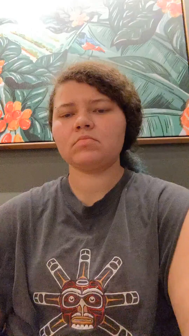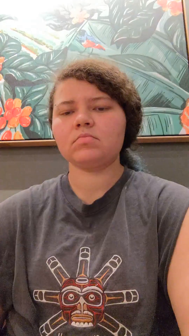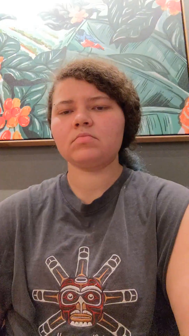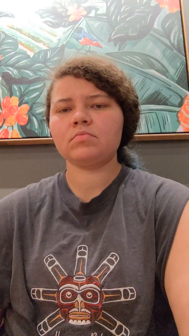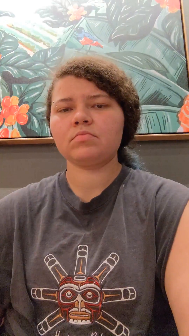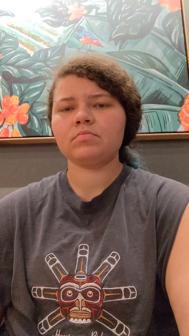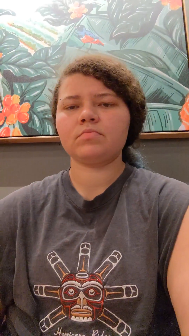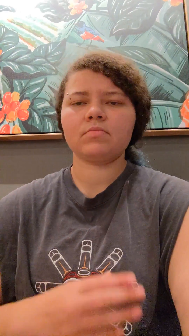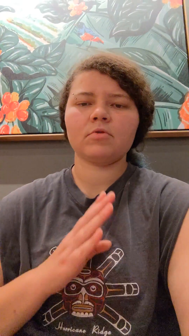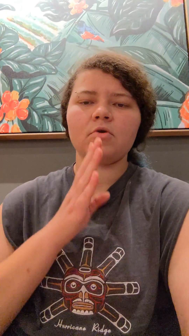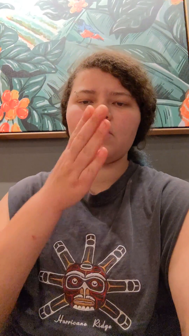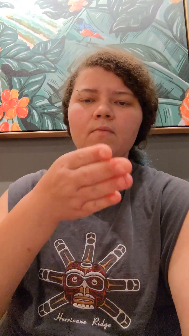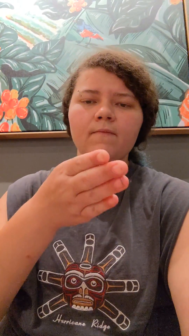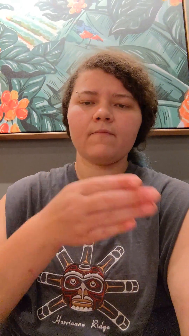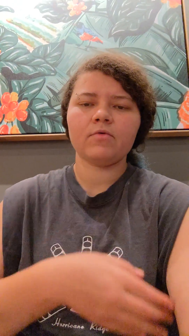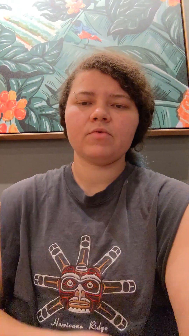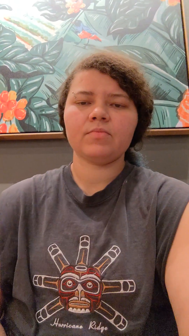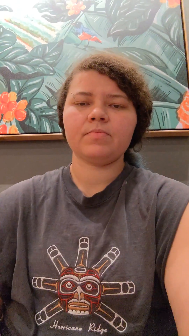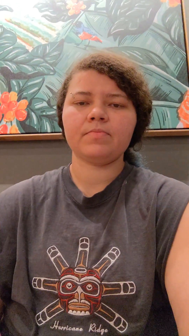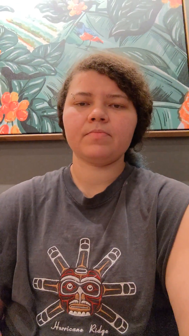over